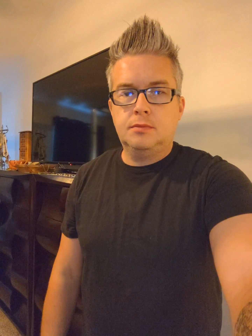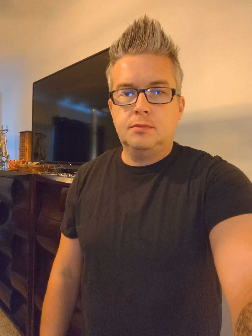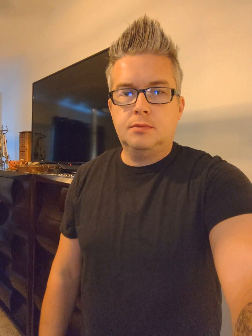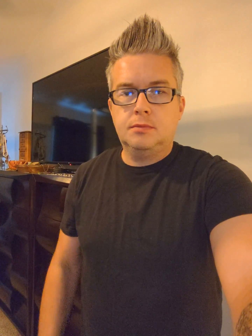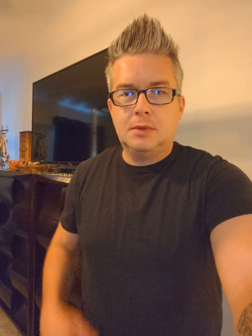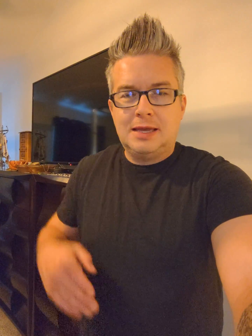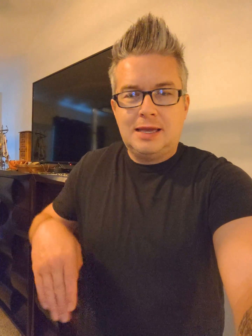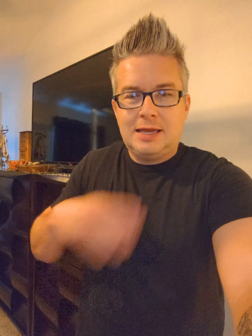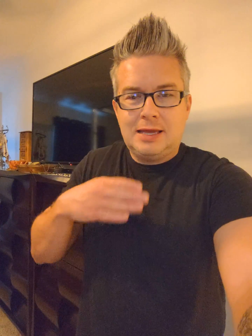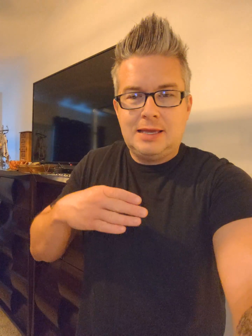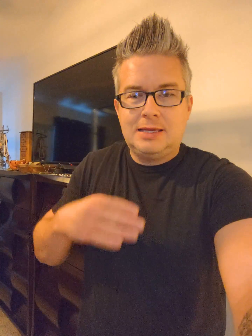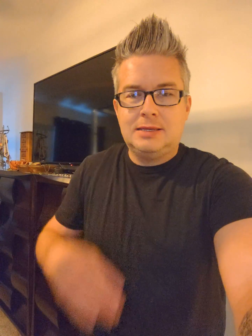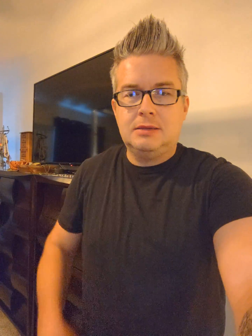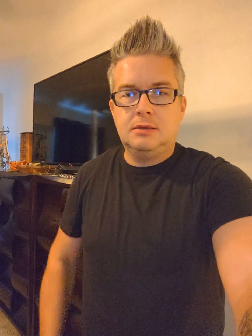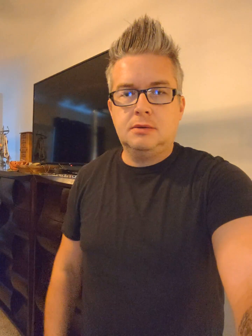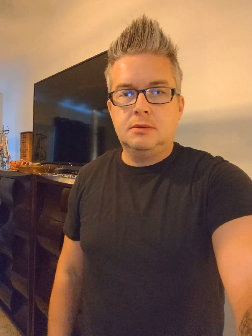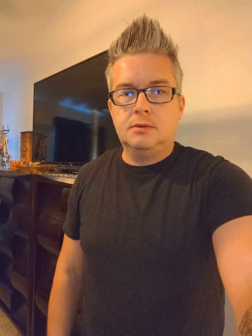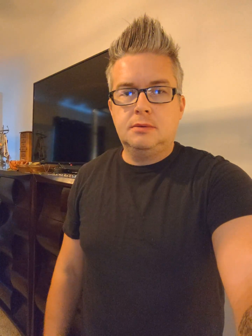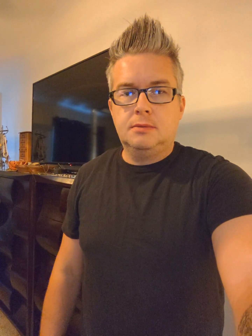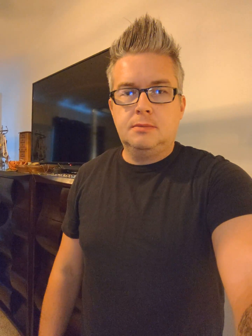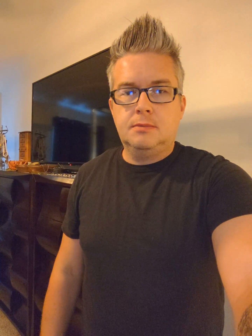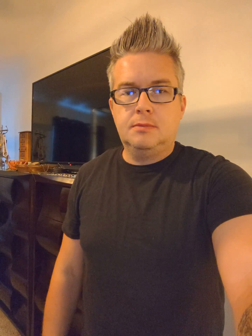kick